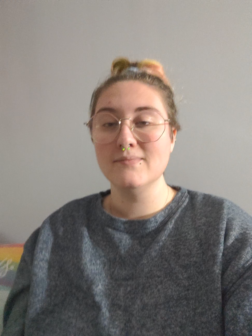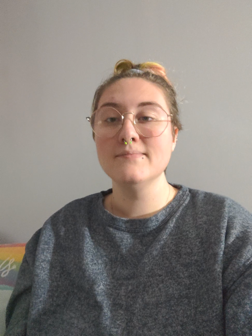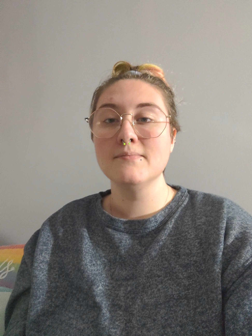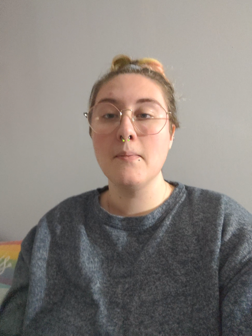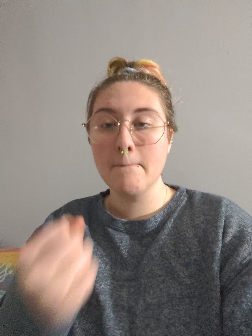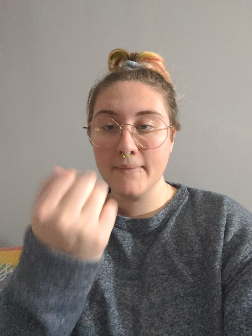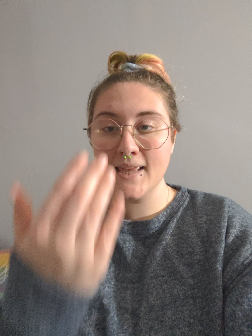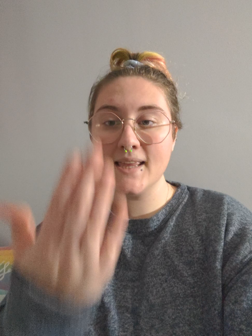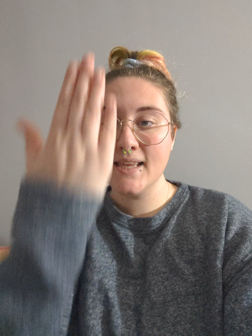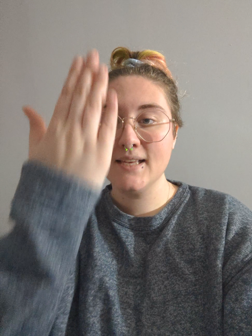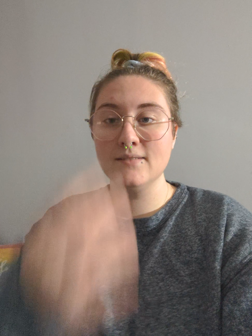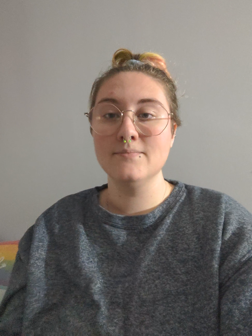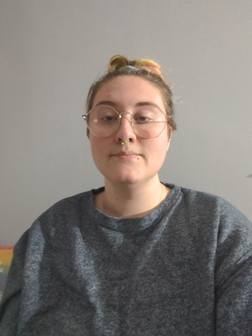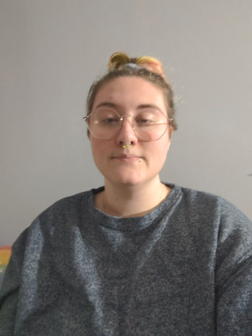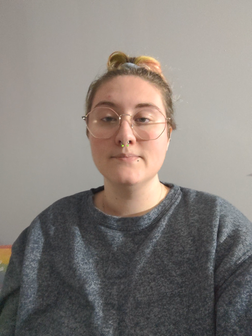mitten